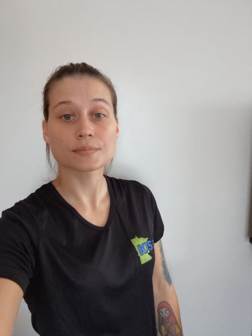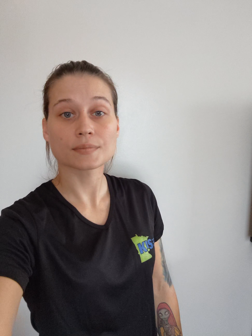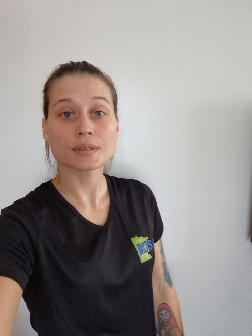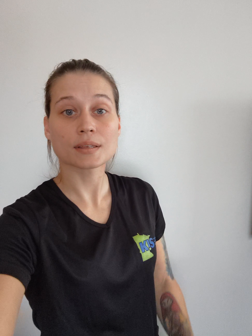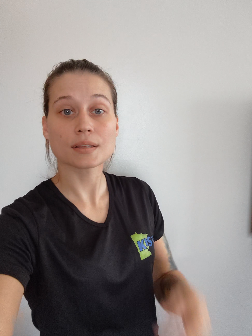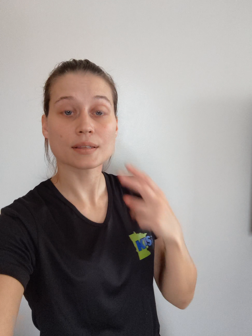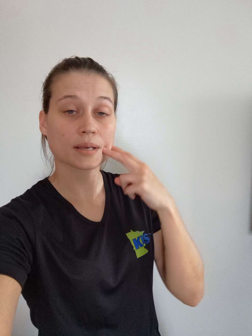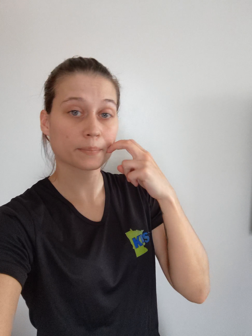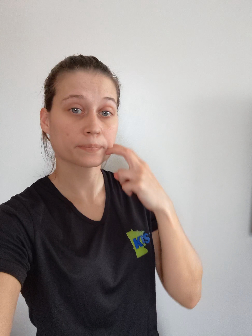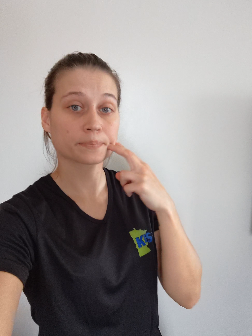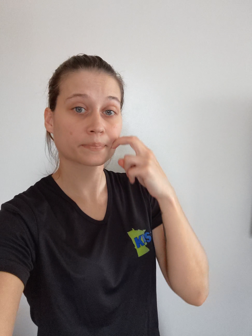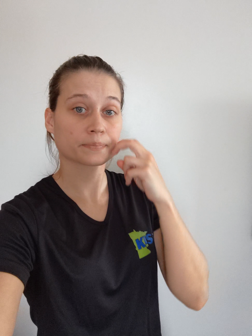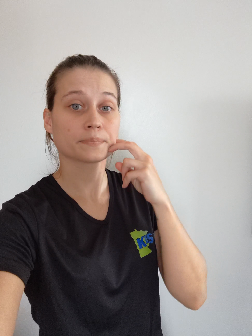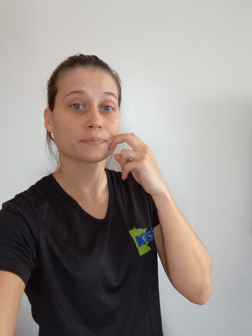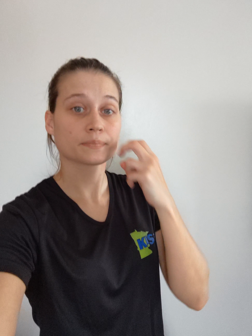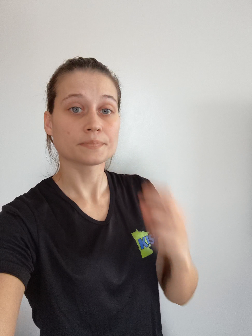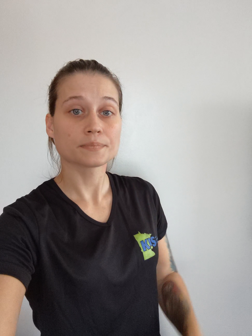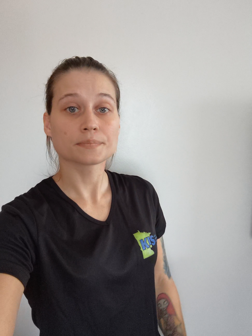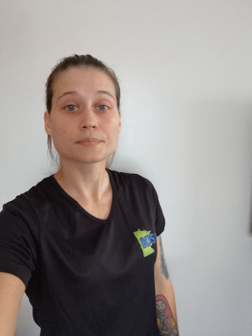gum